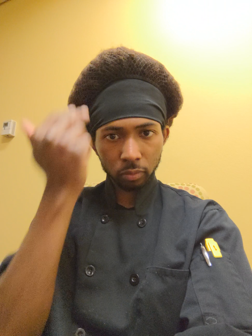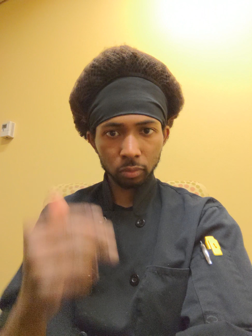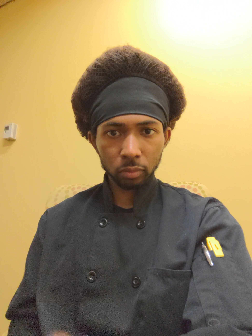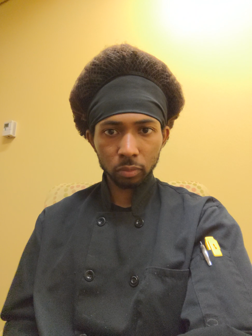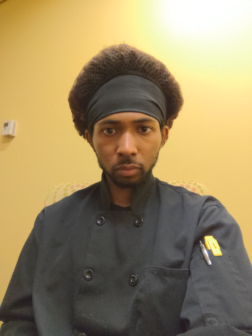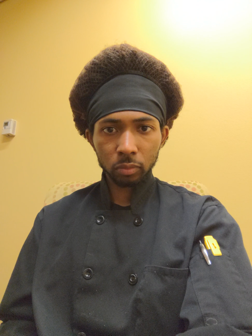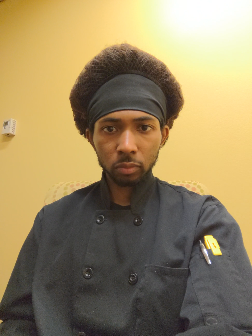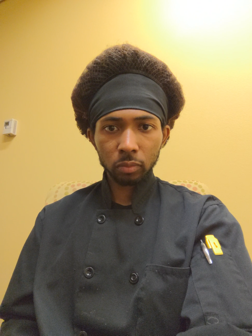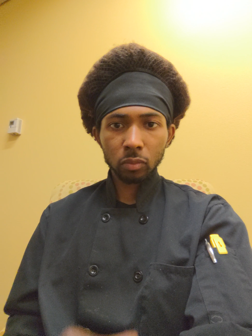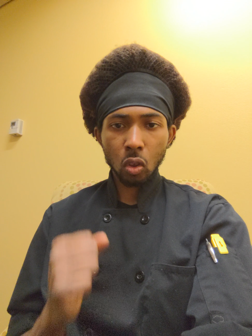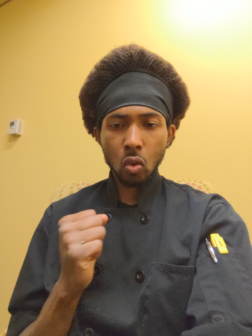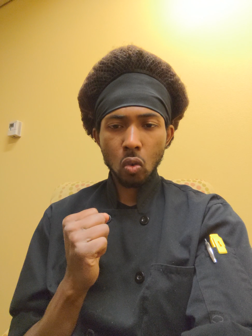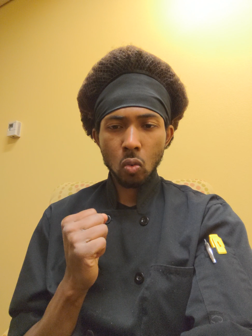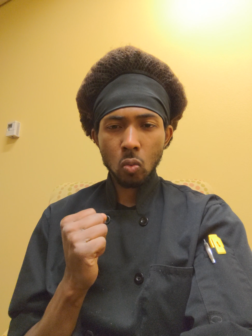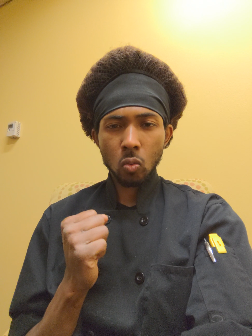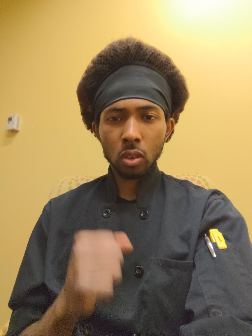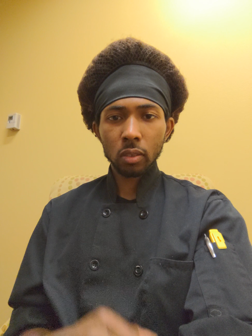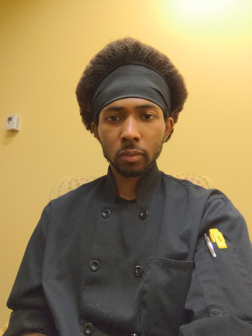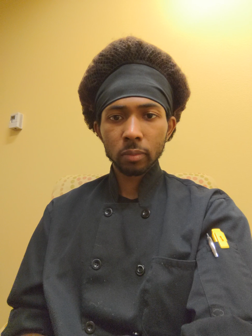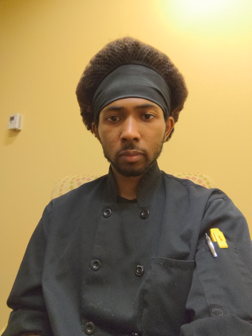cold